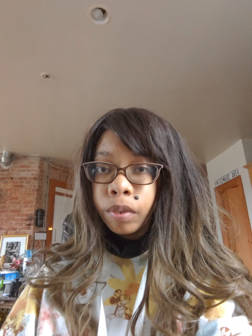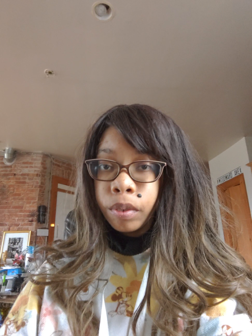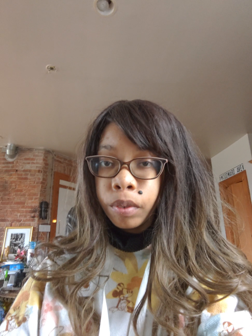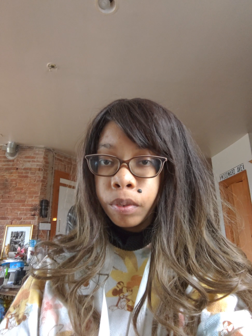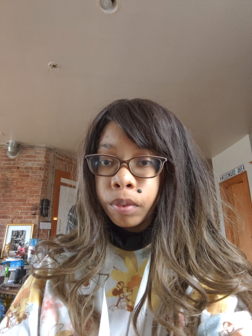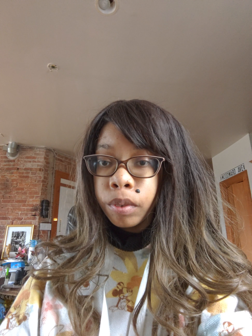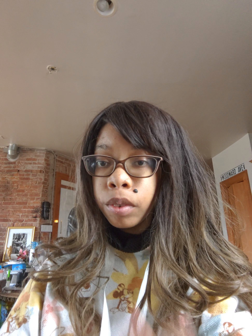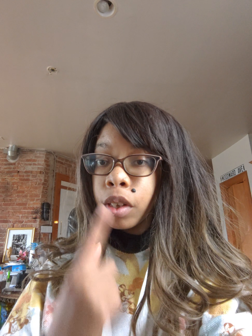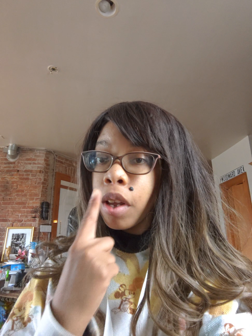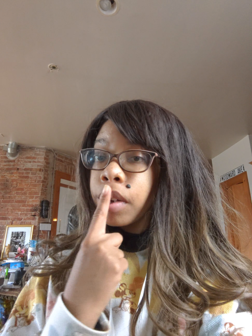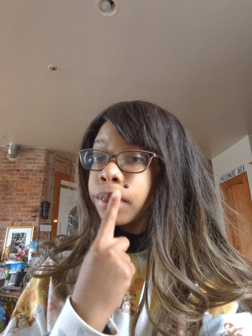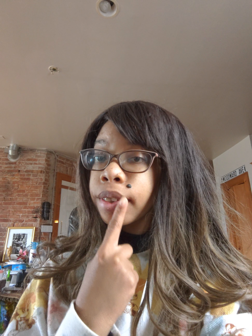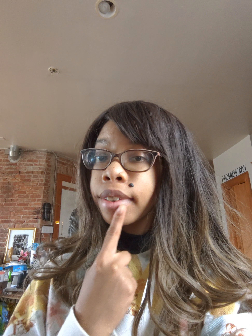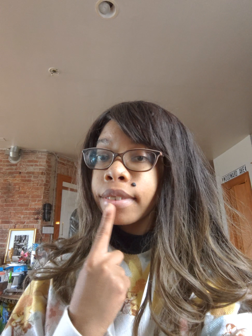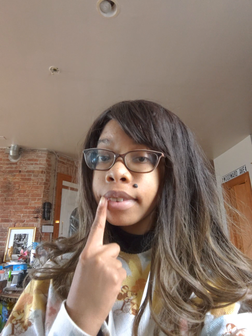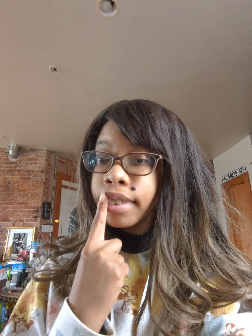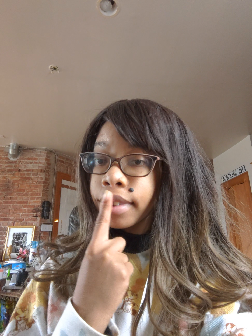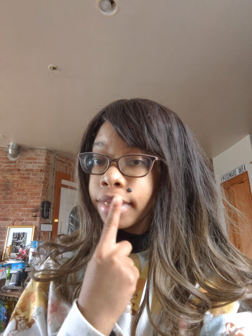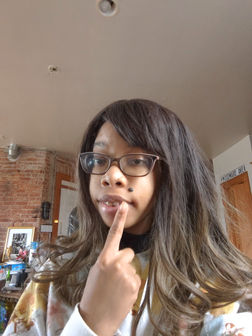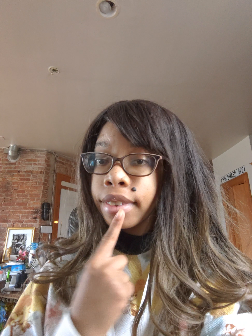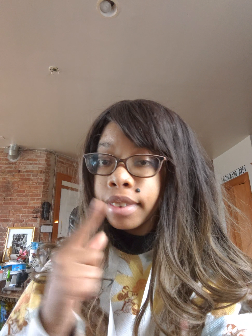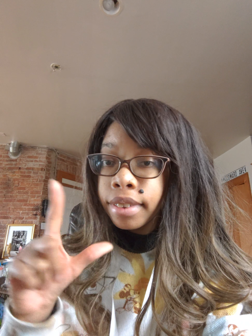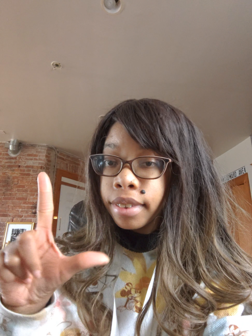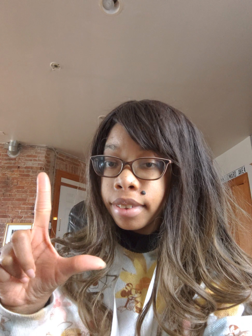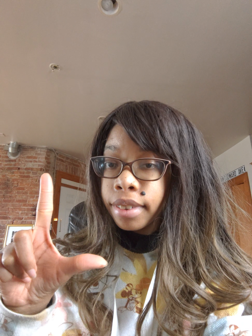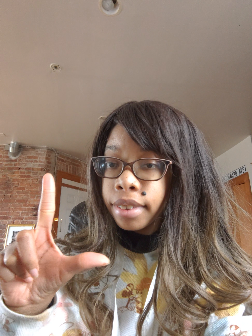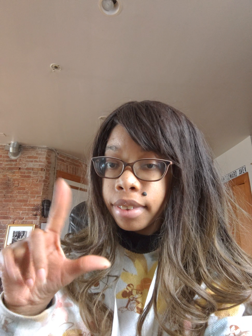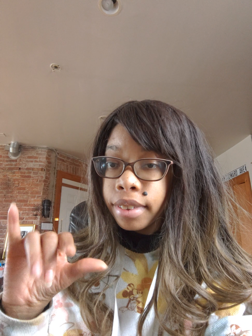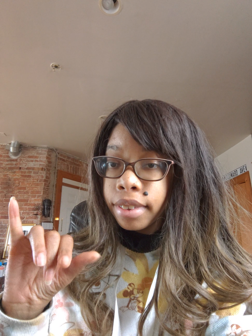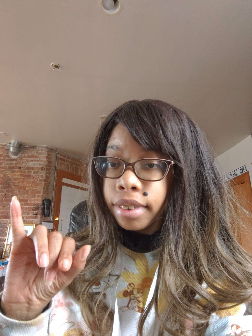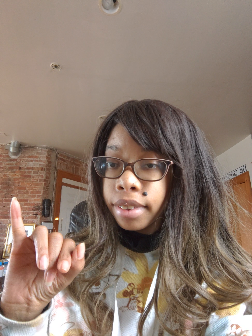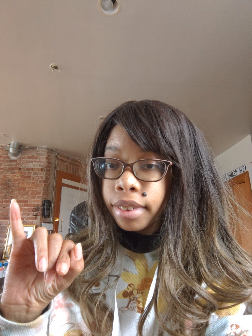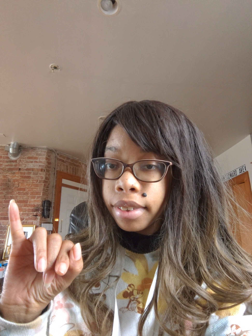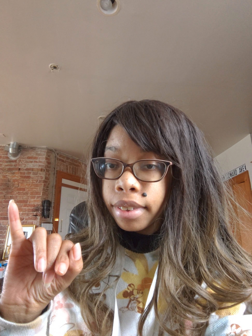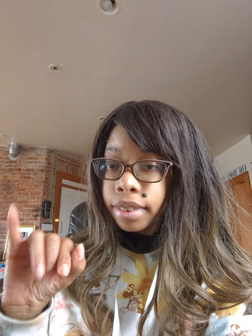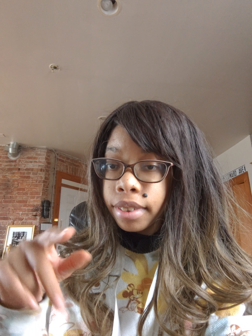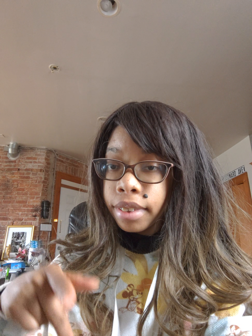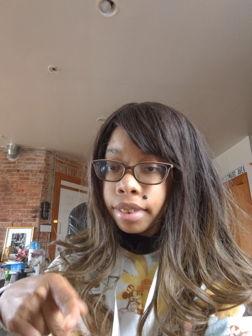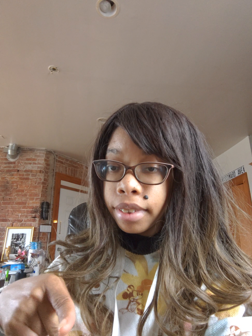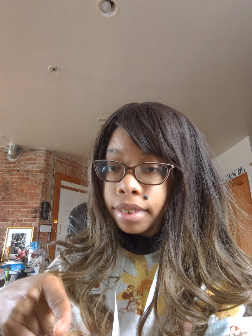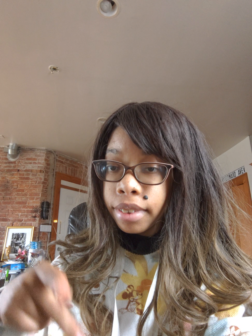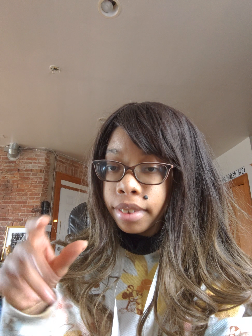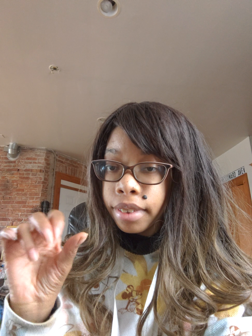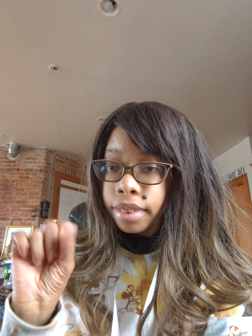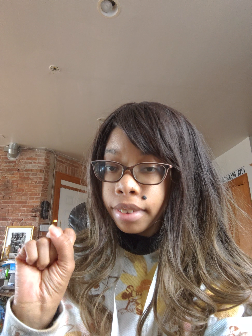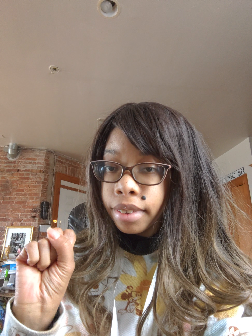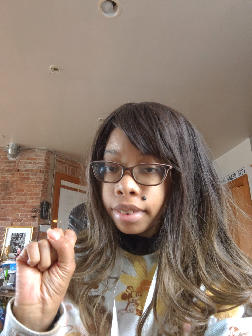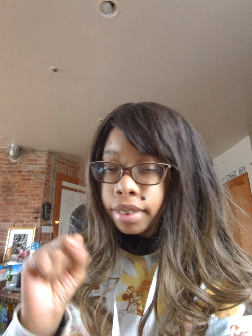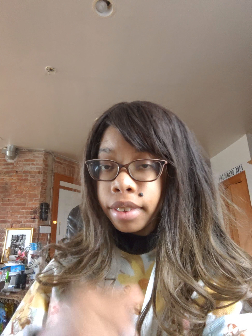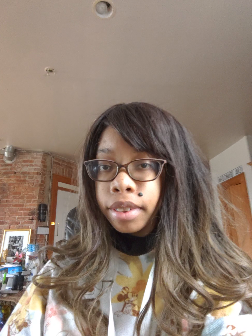lips